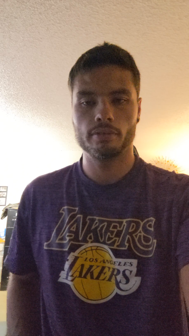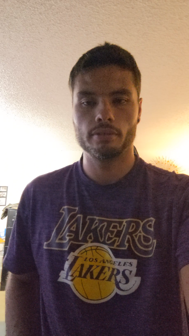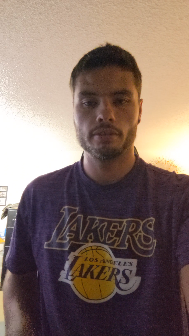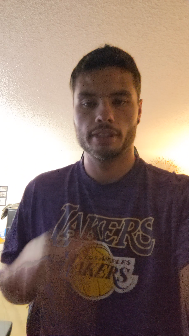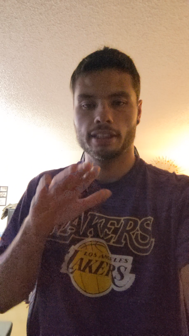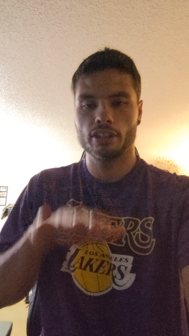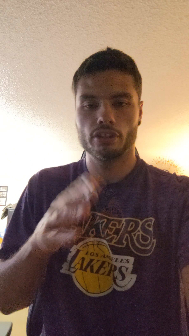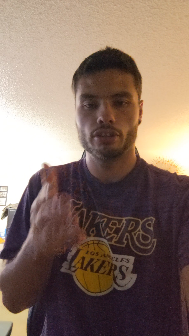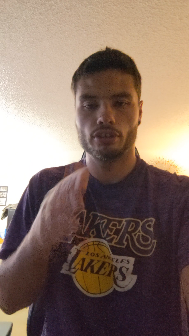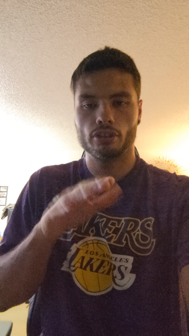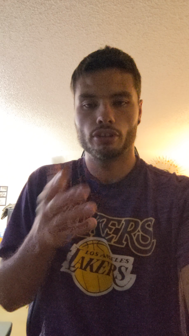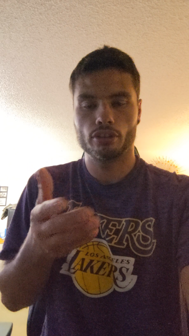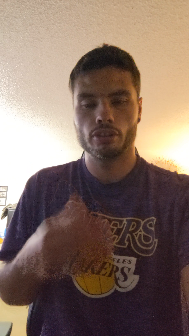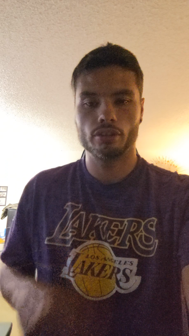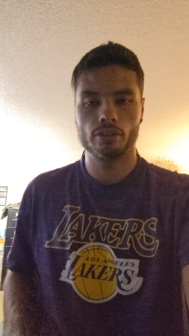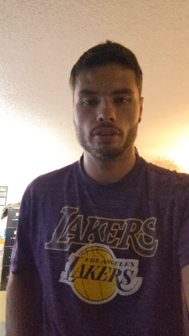kitchen